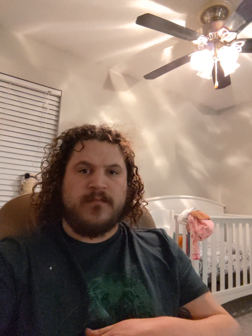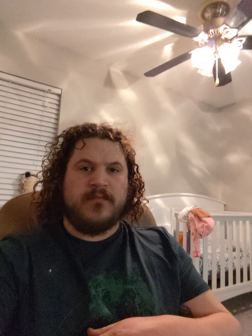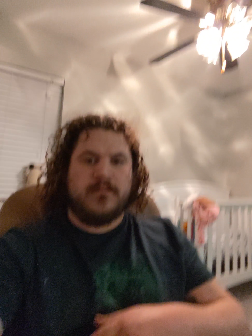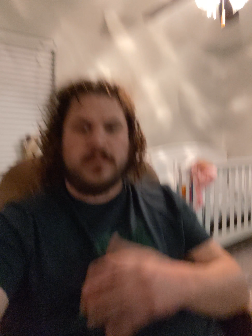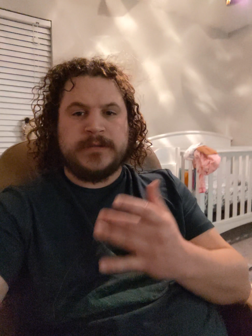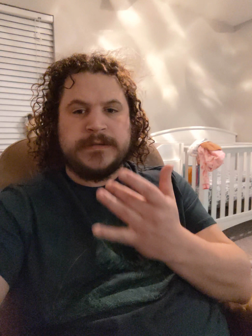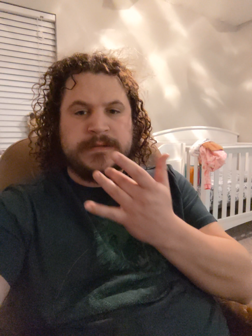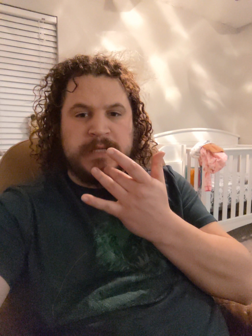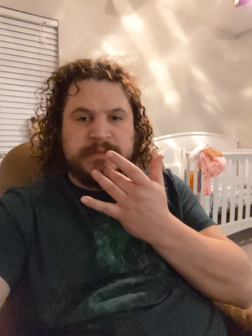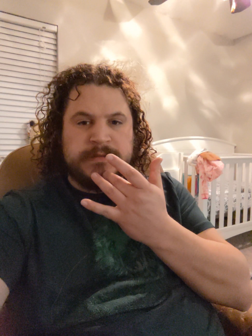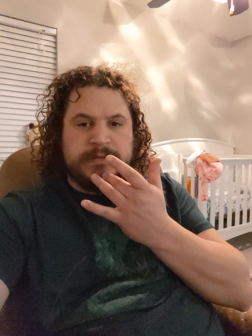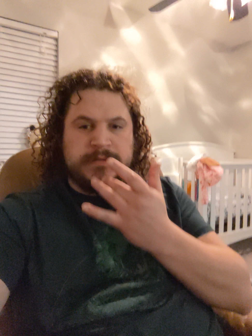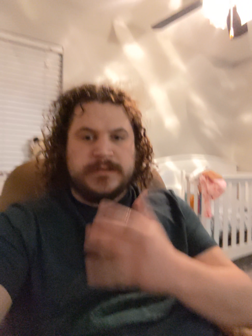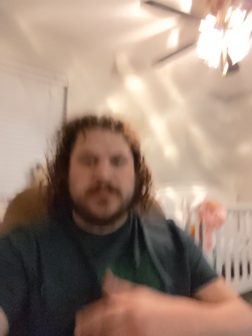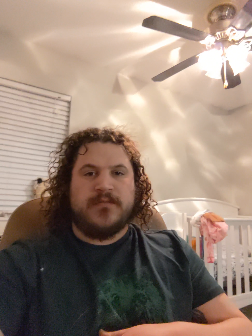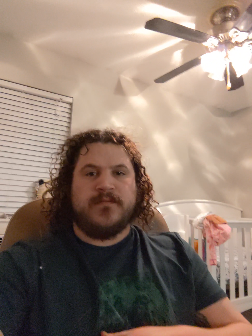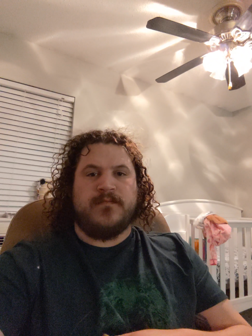taste